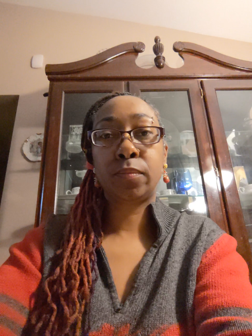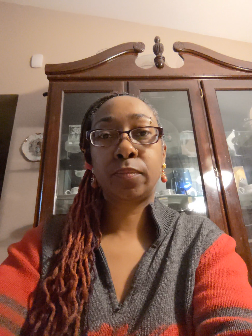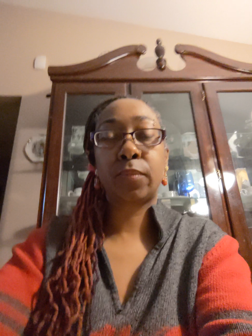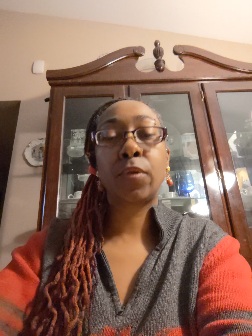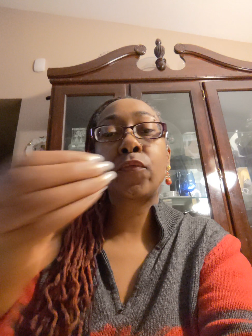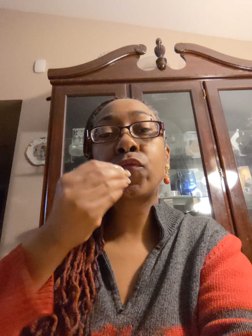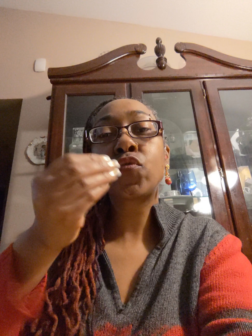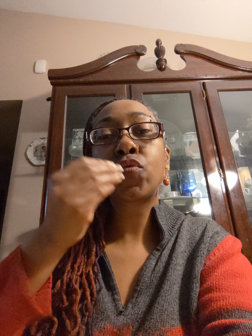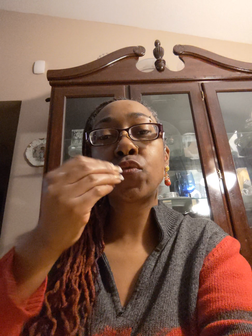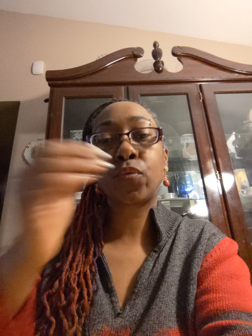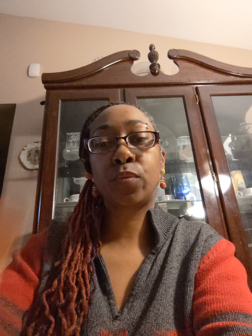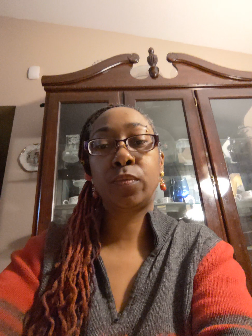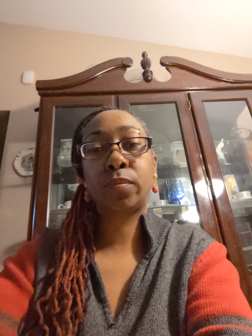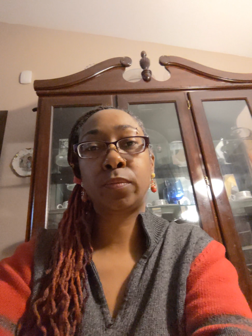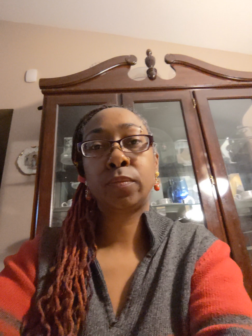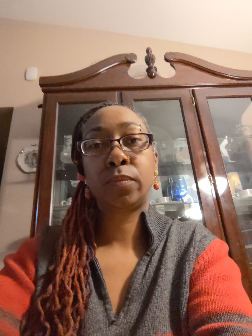food